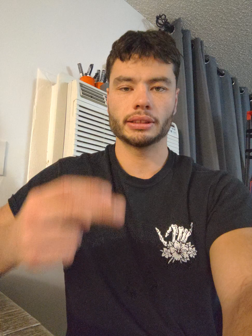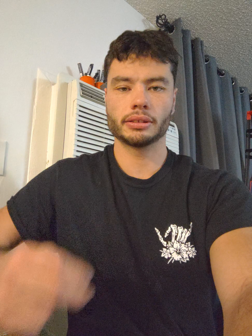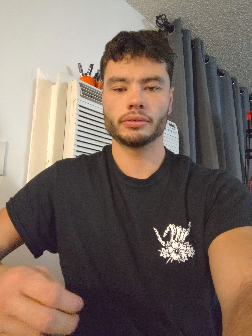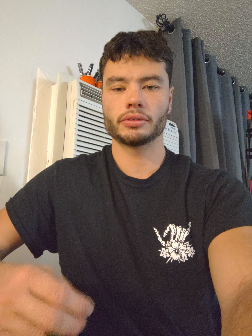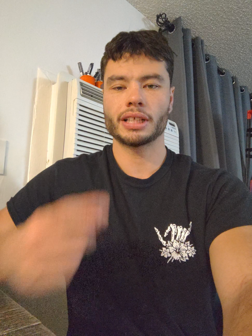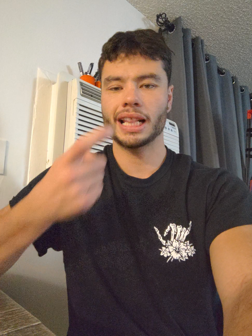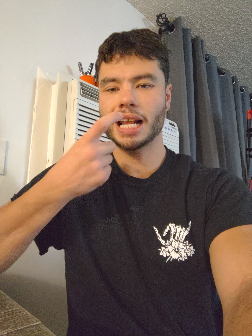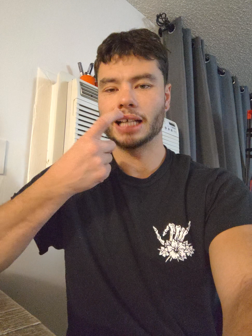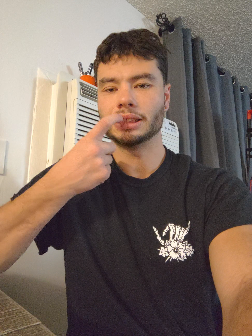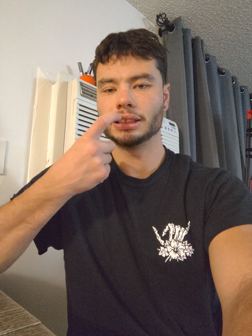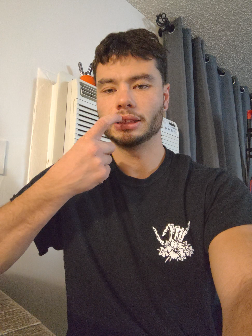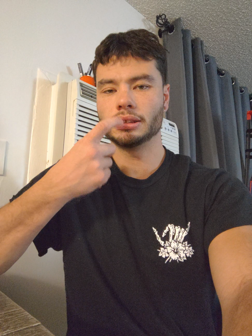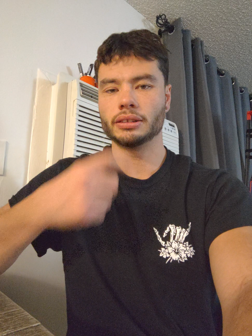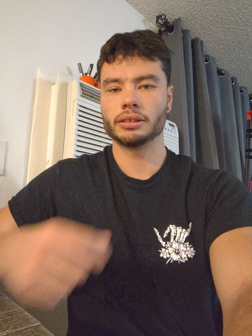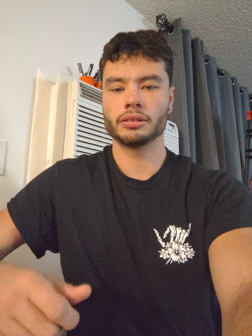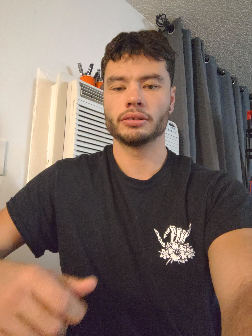window